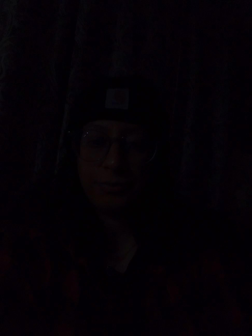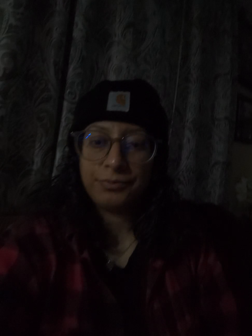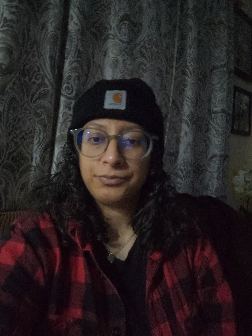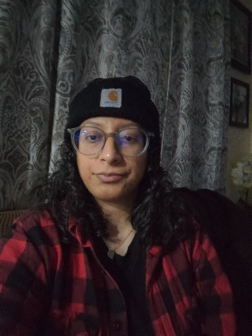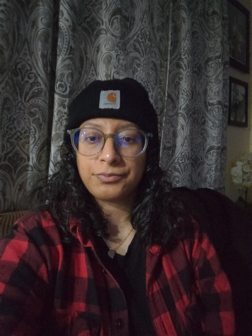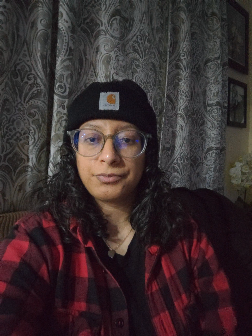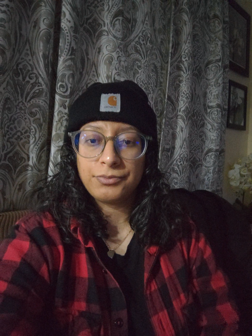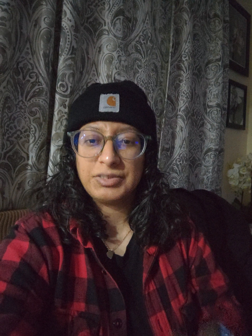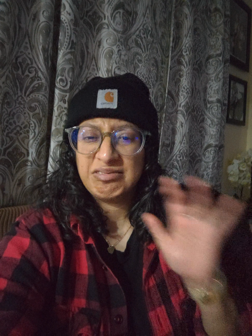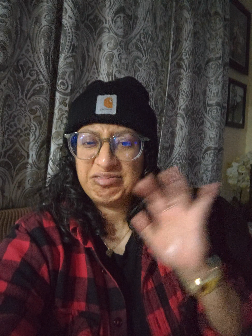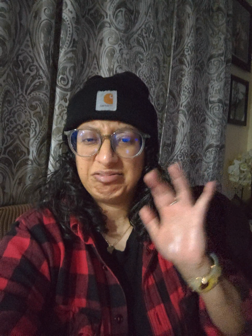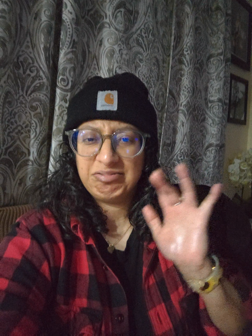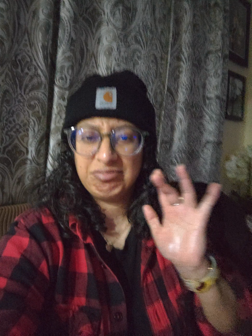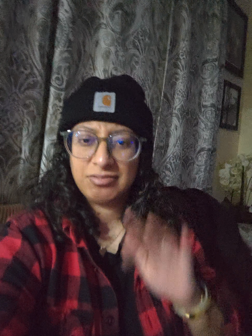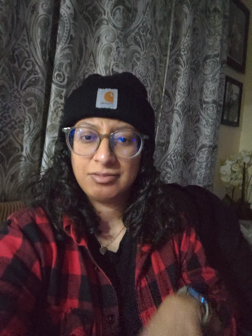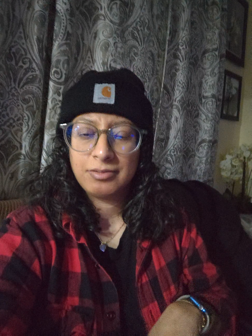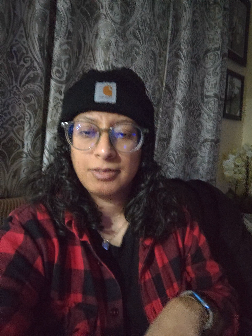yucky